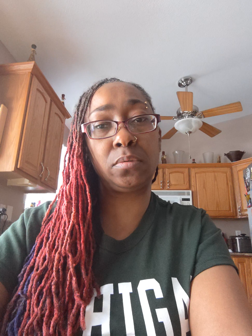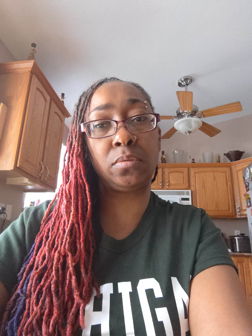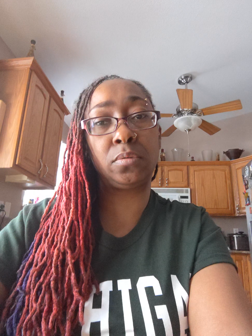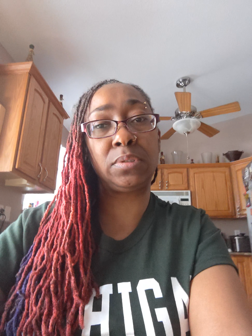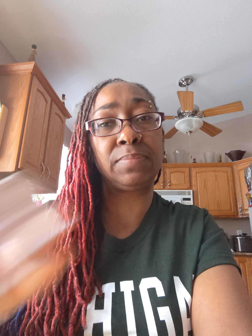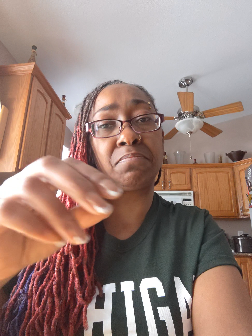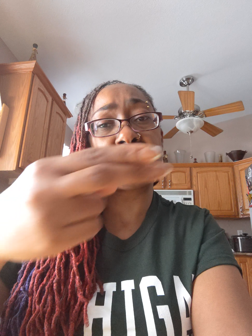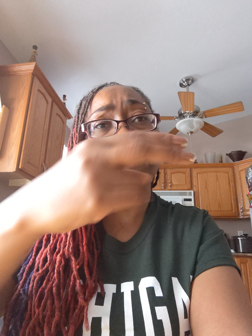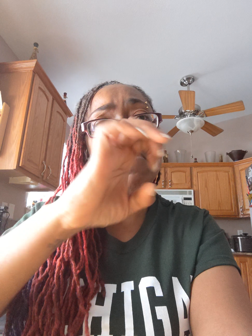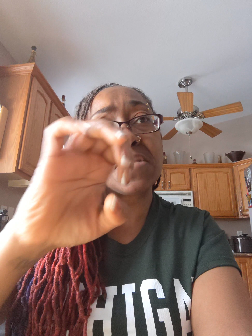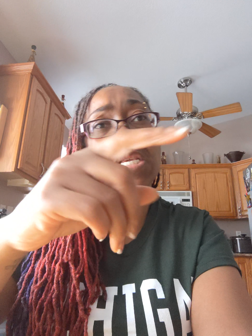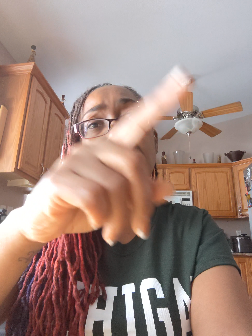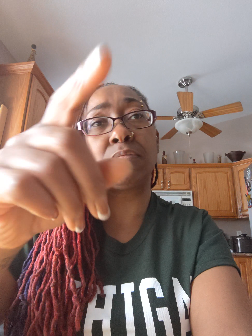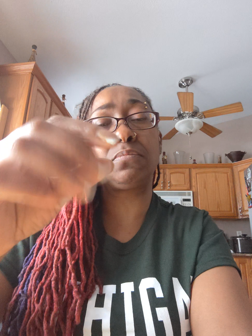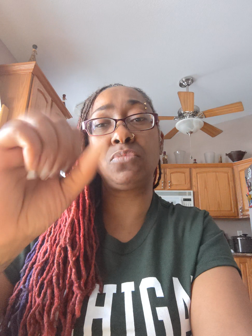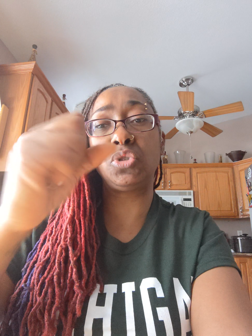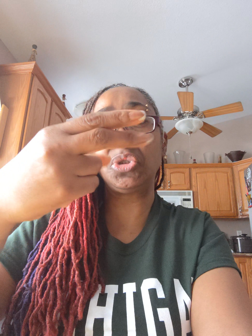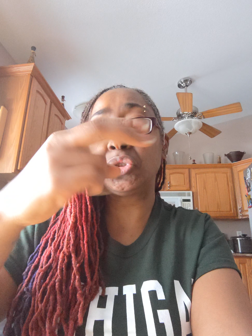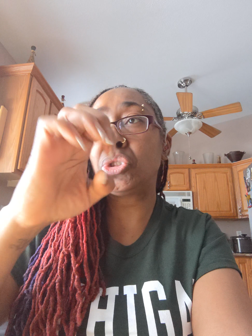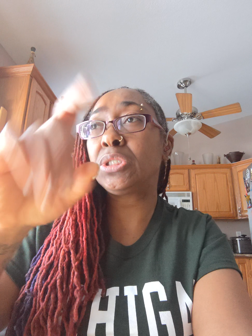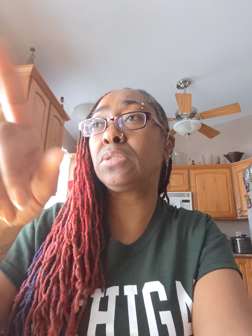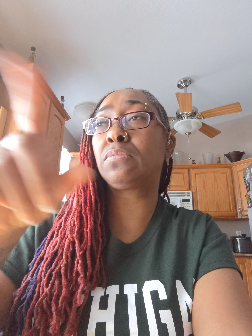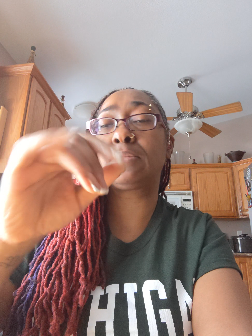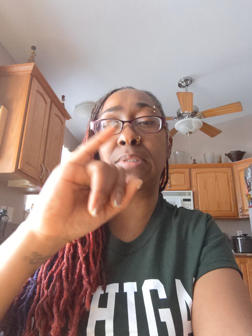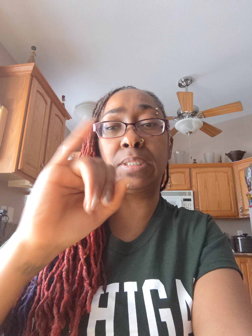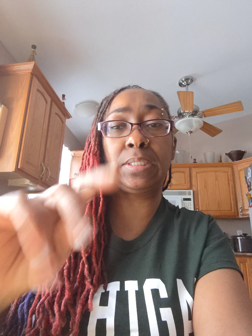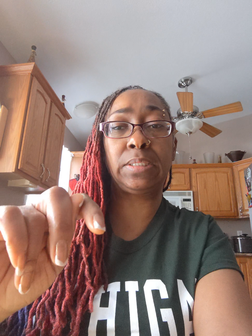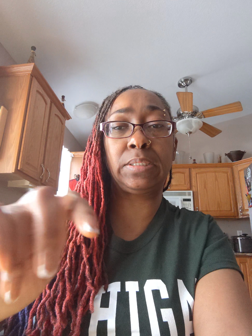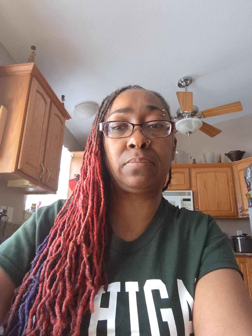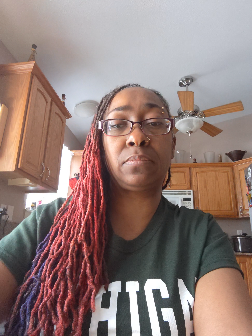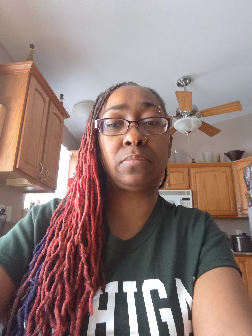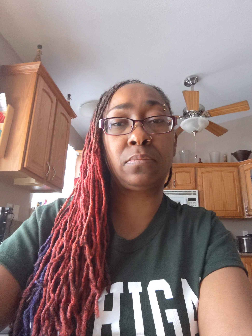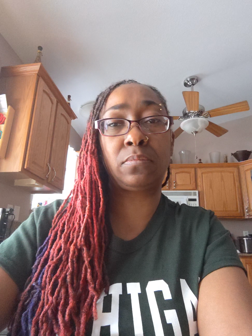he/she/it